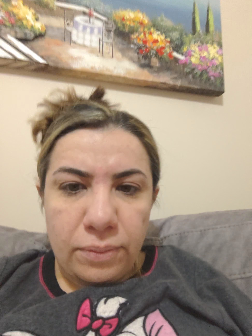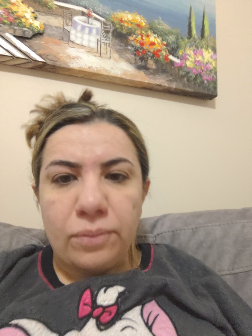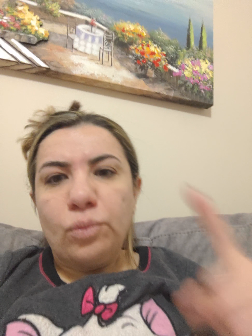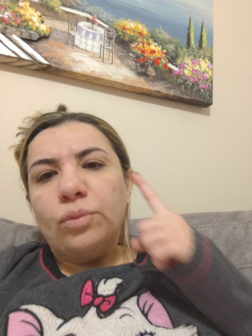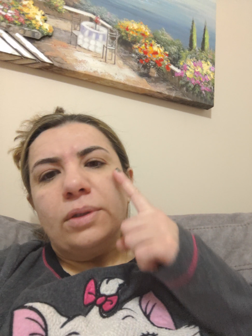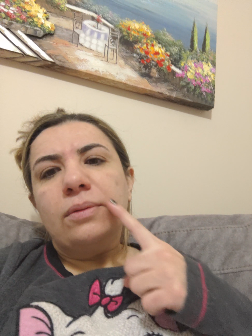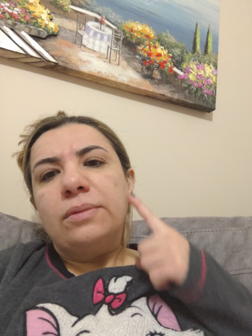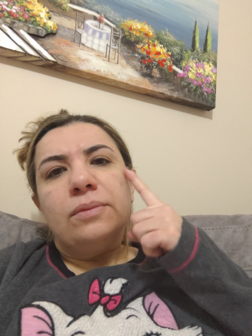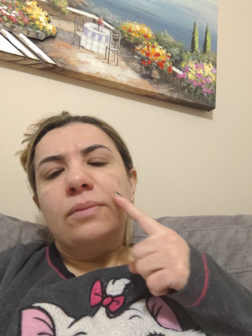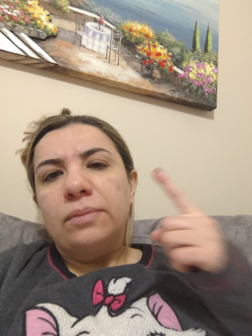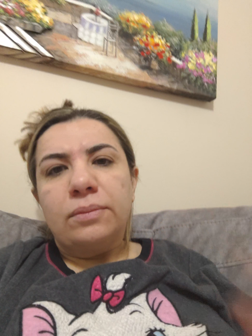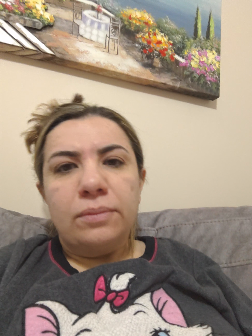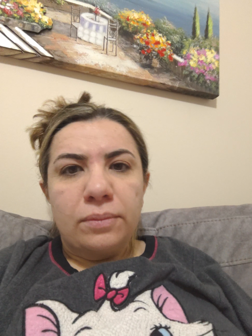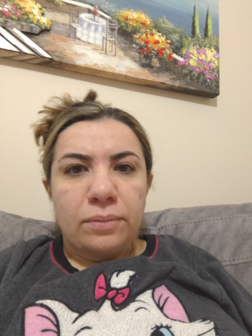cheek